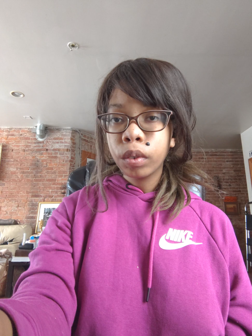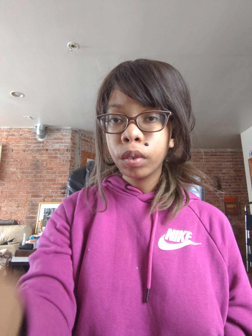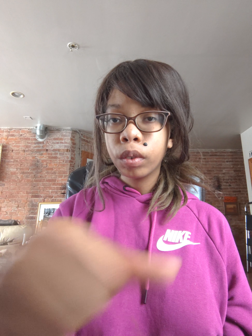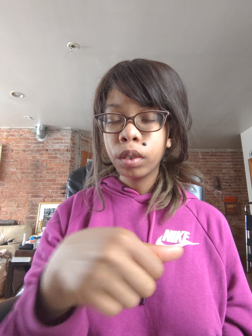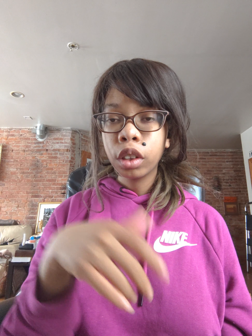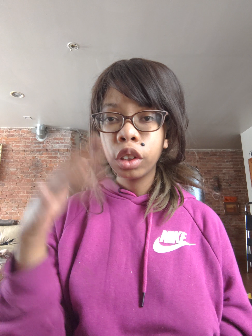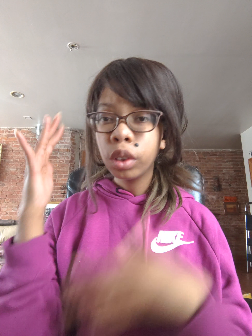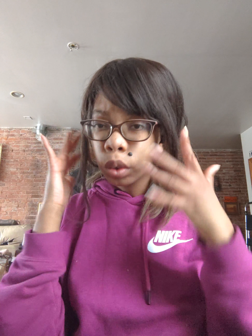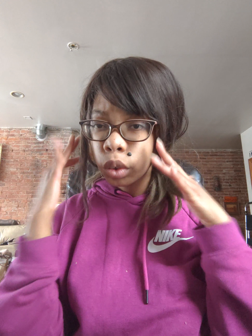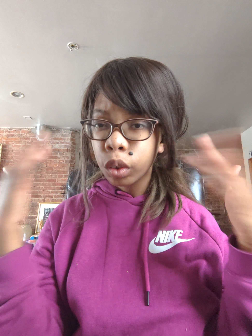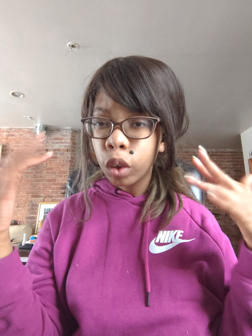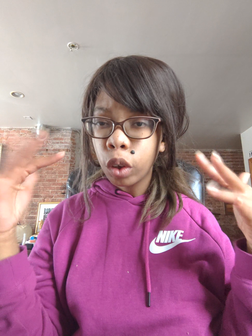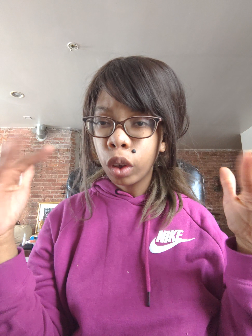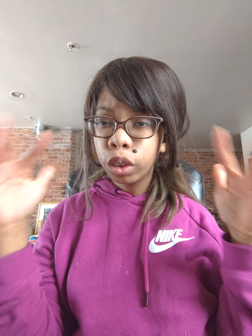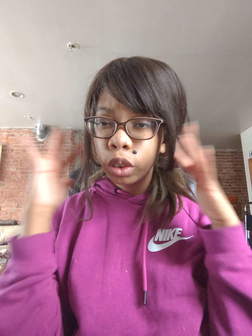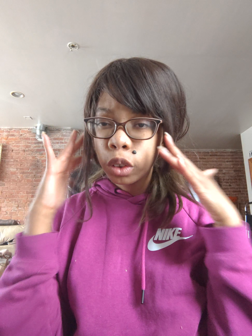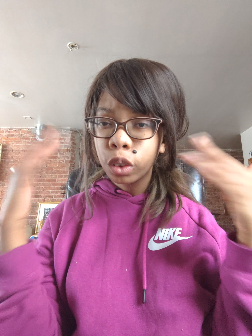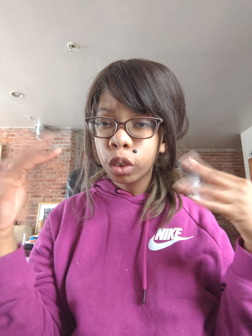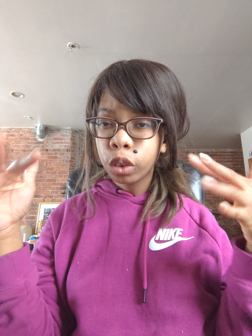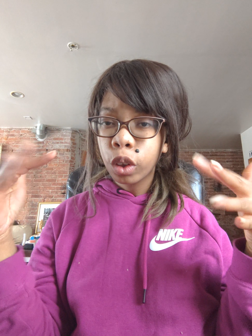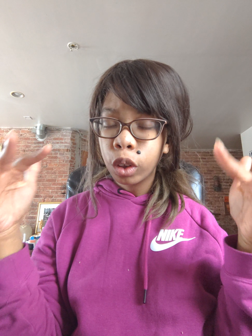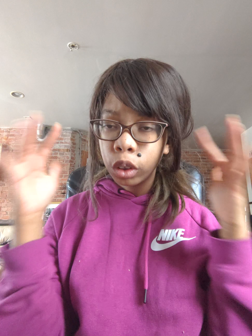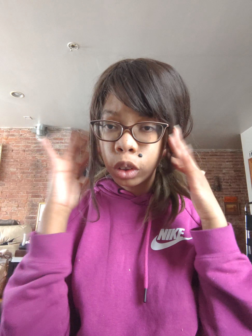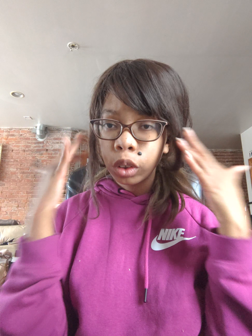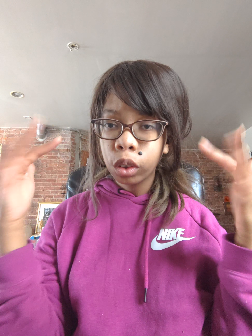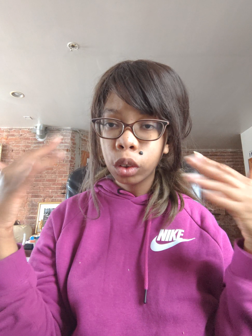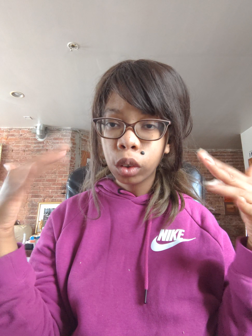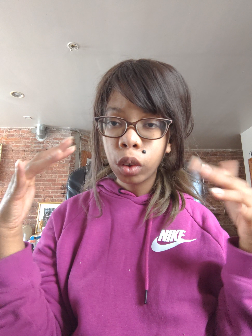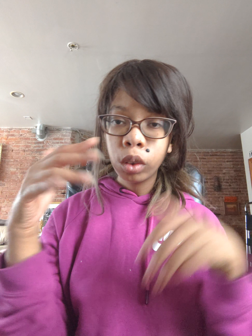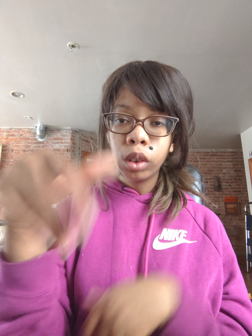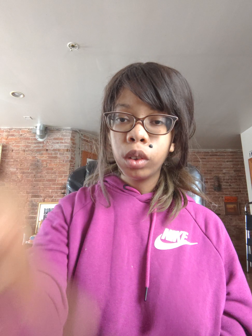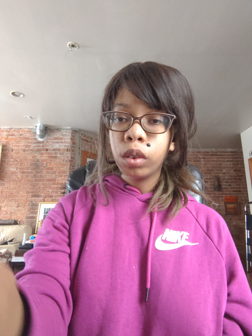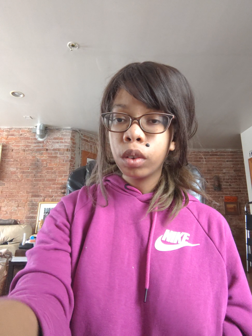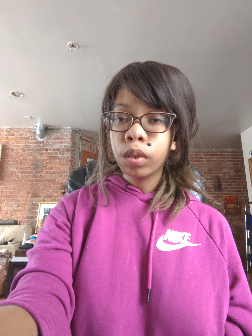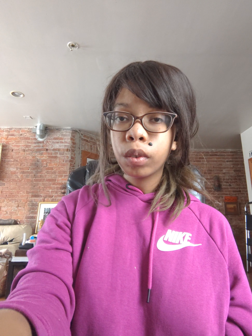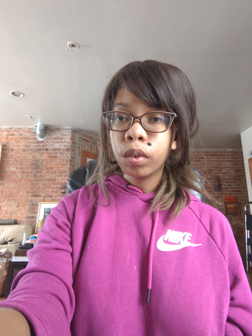noisy